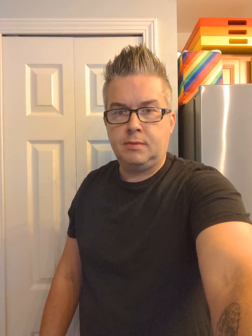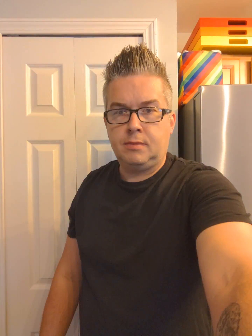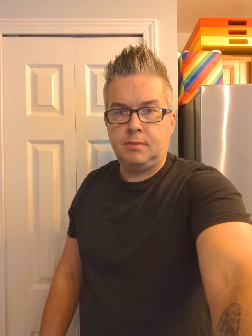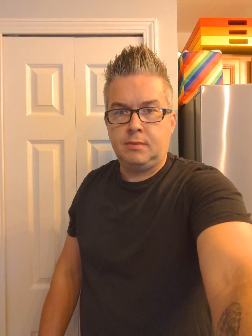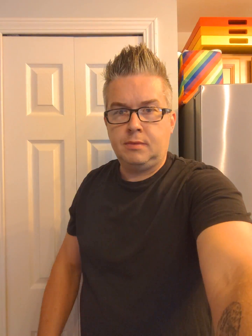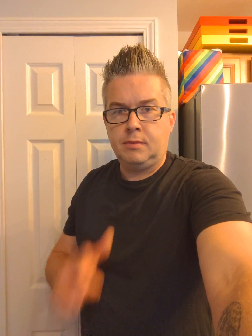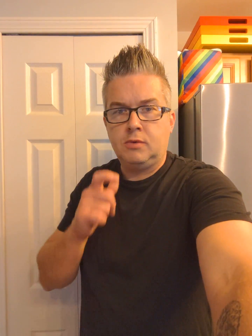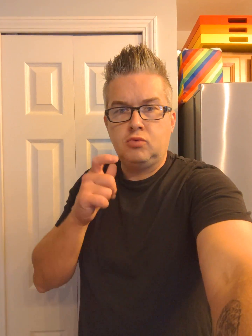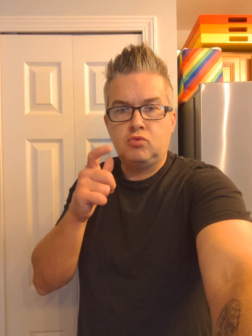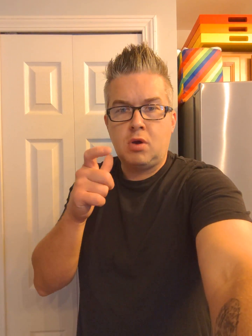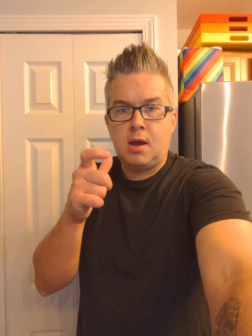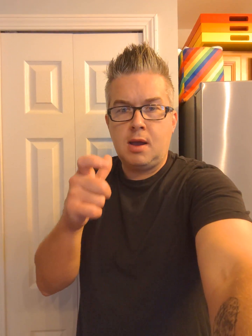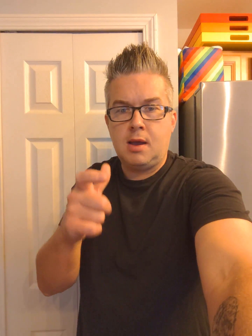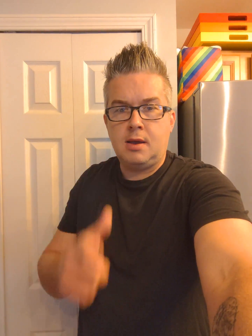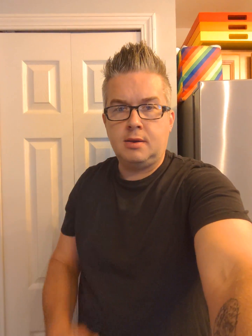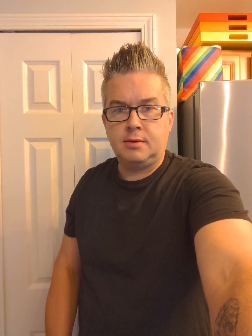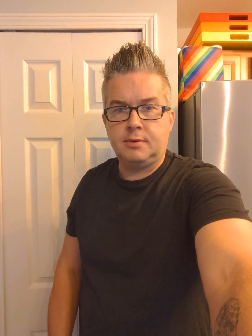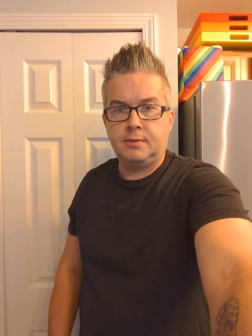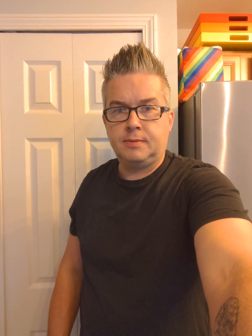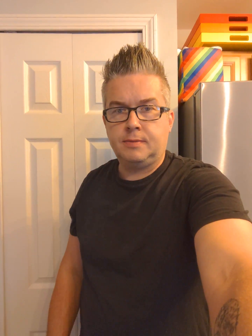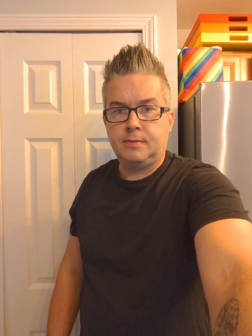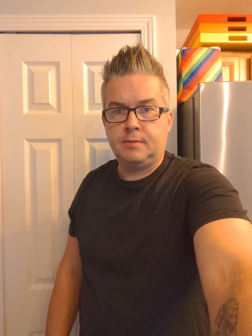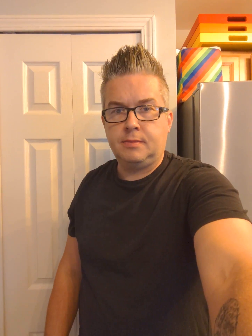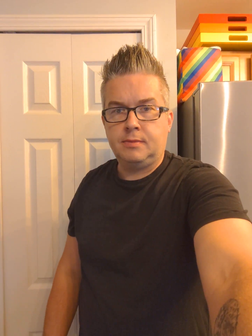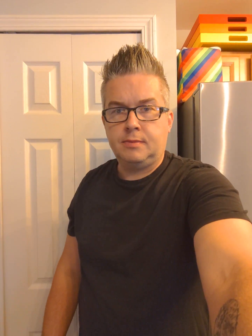run